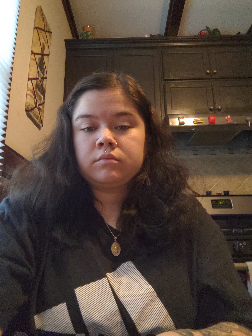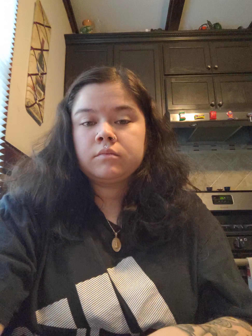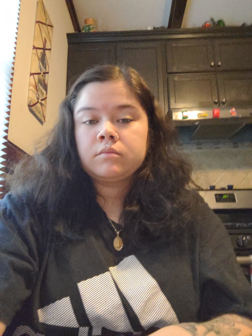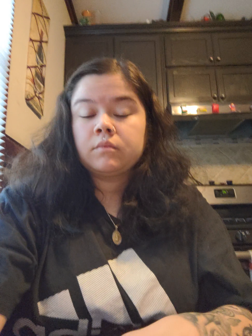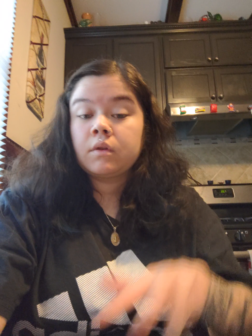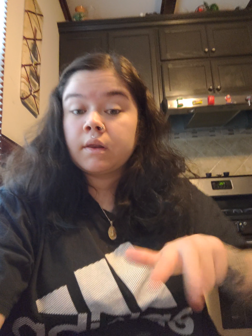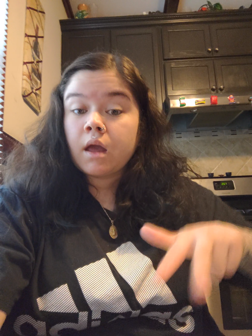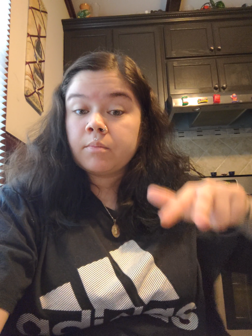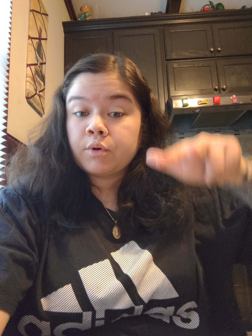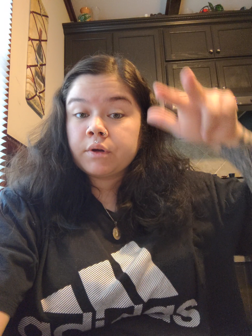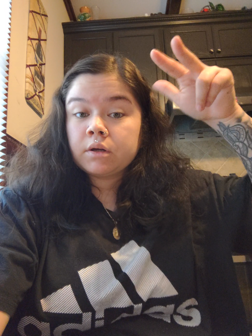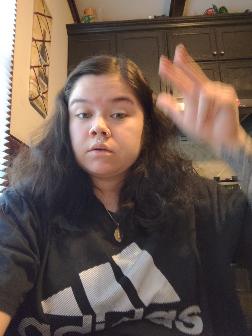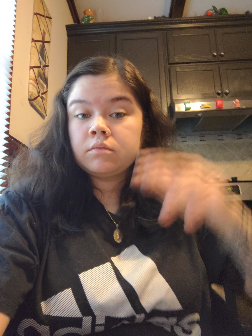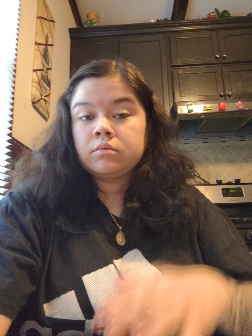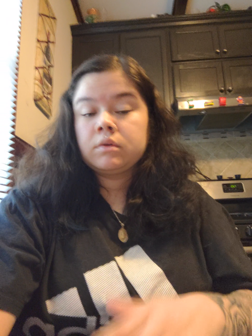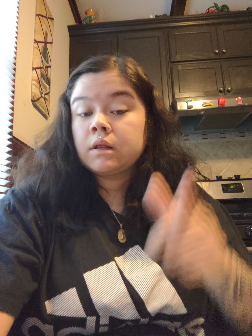helicopter